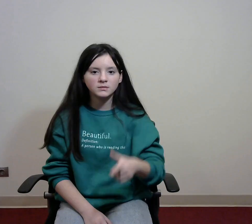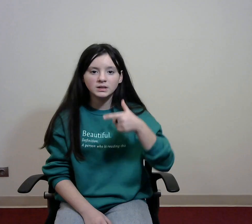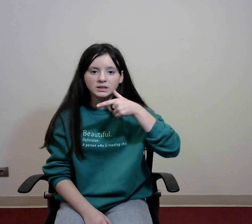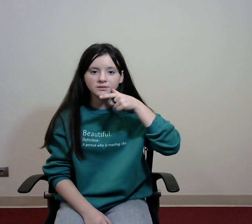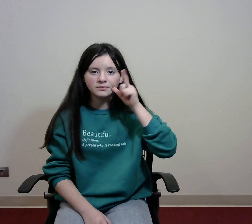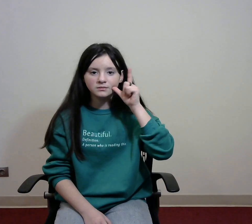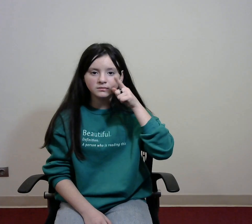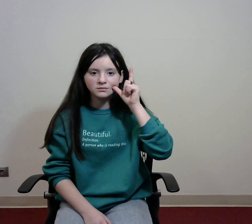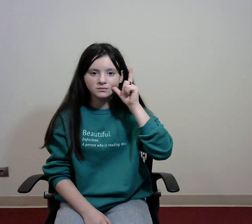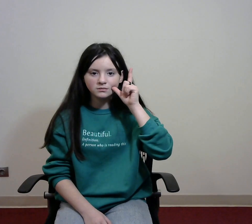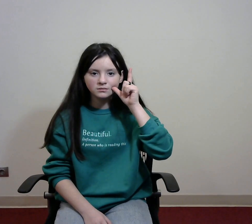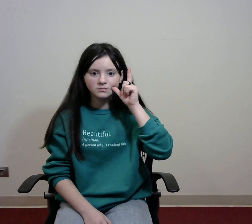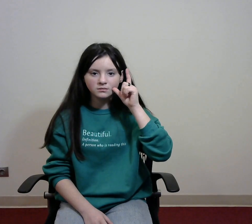srağagün